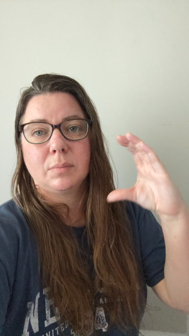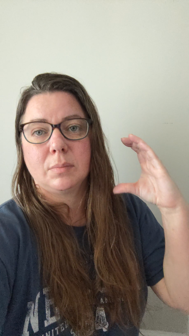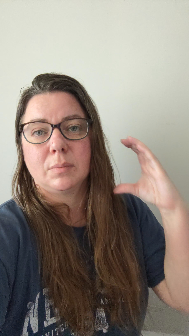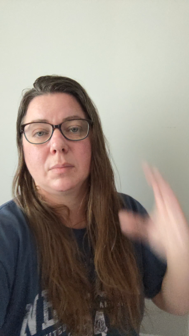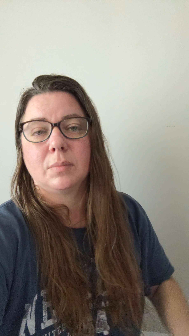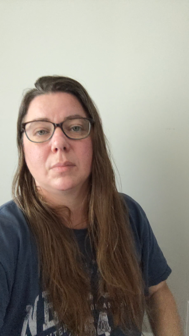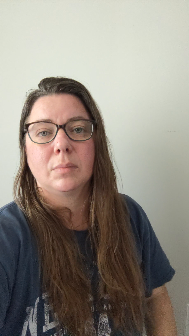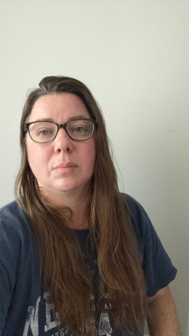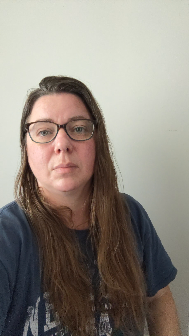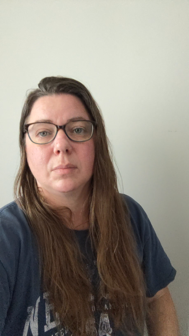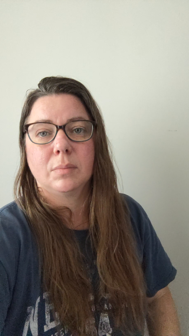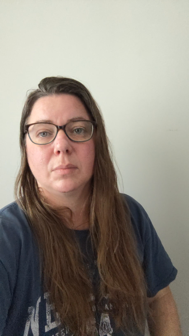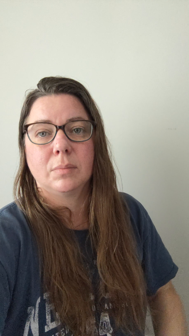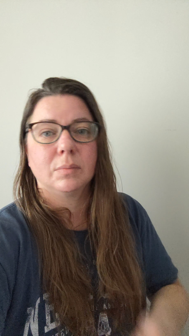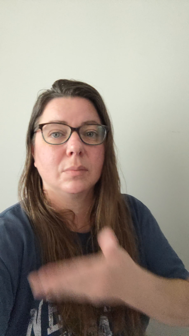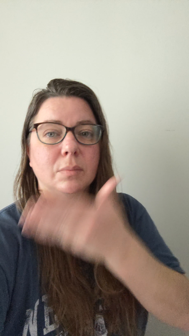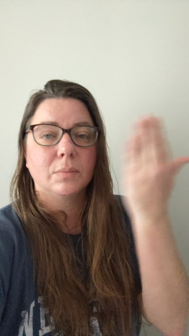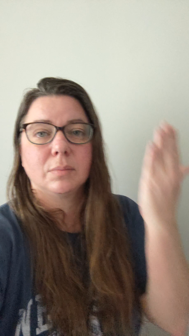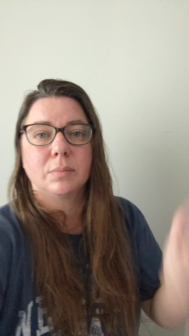all gone